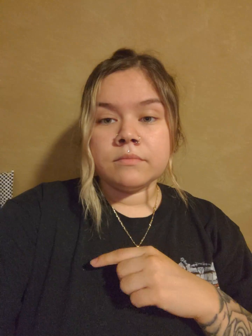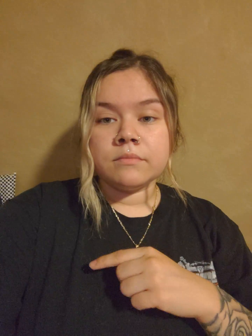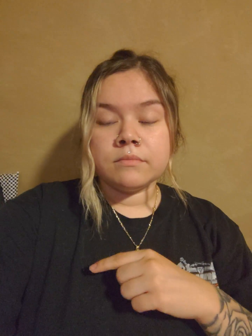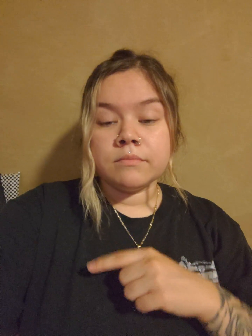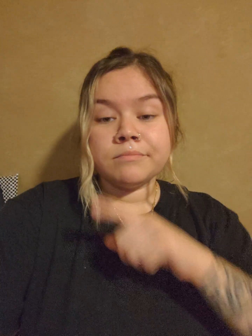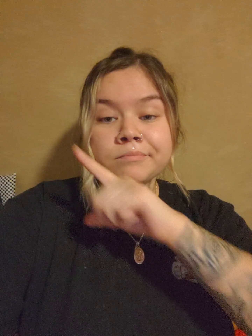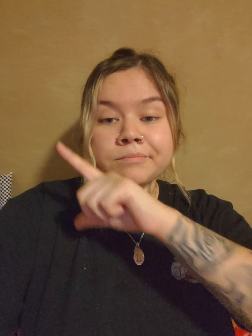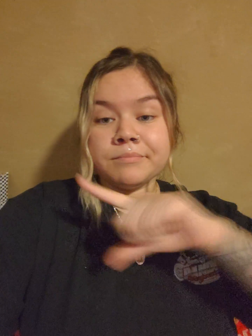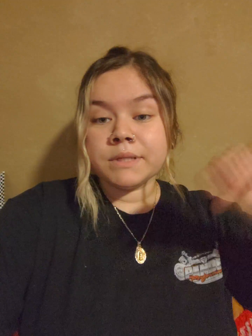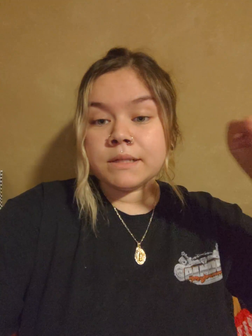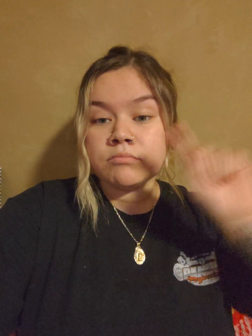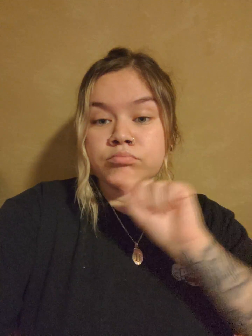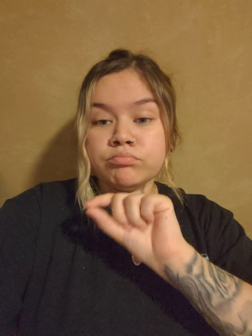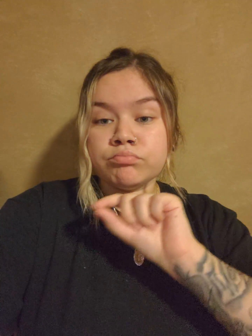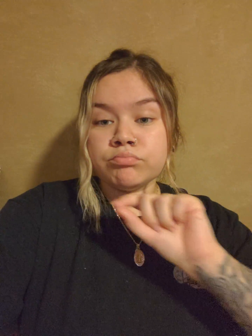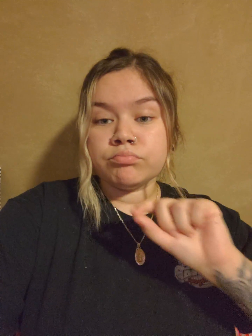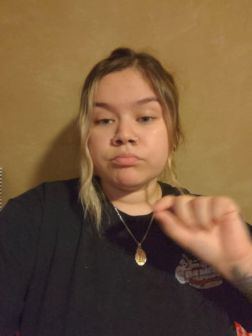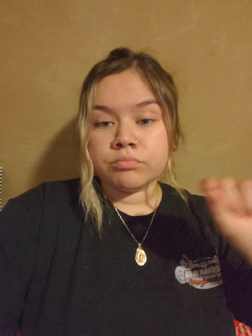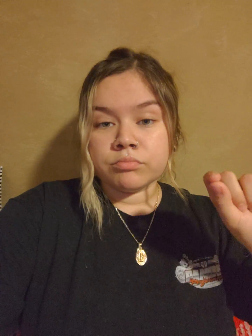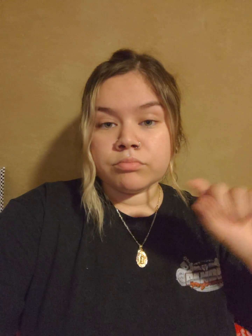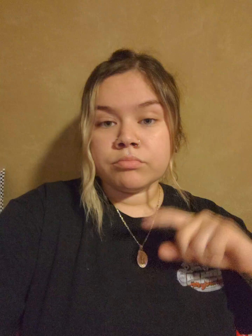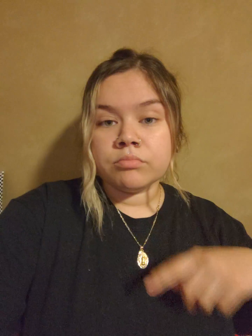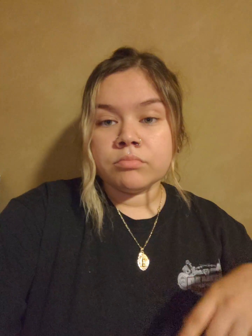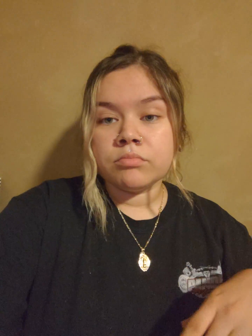peas